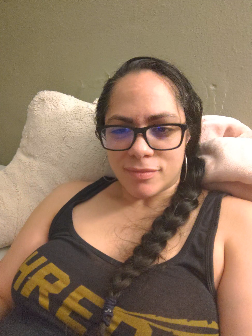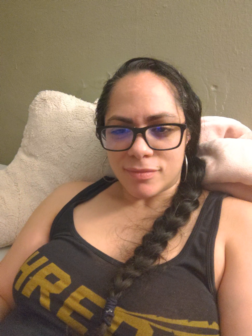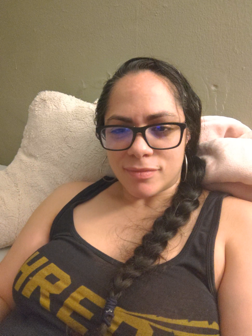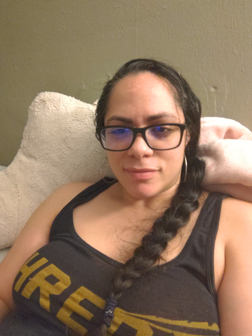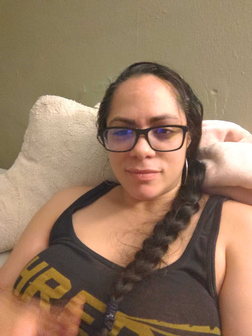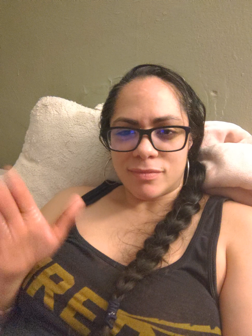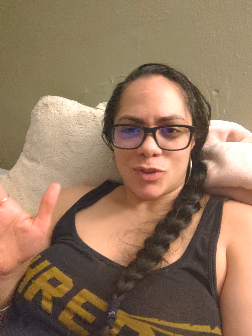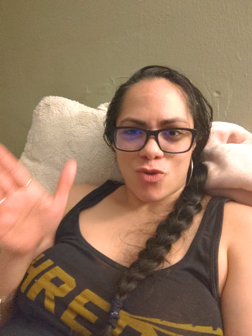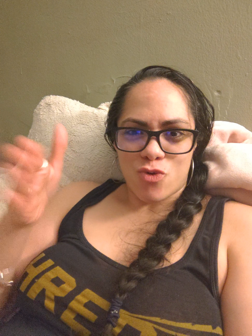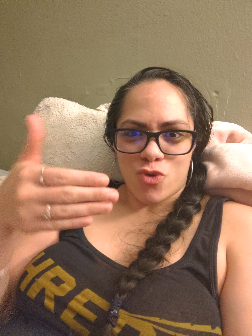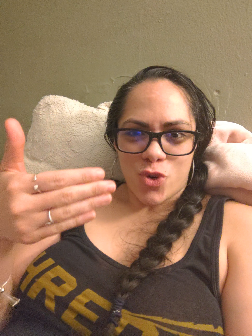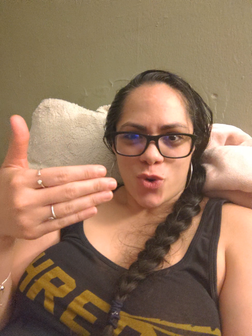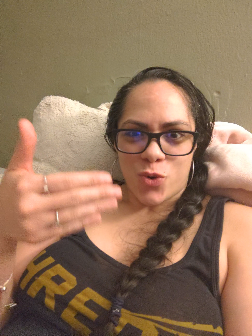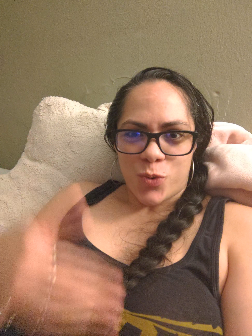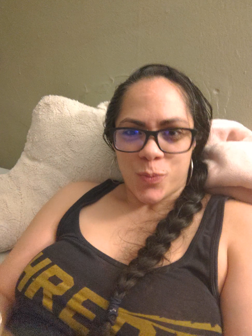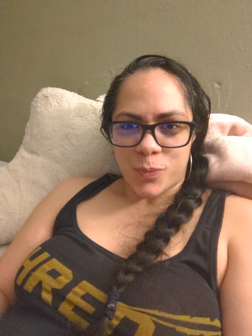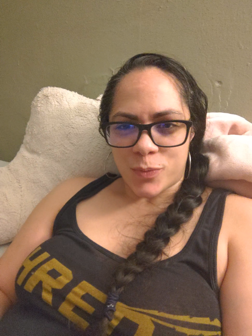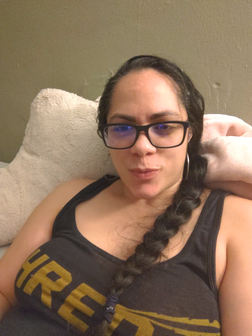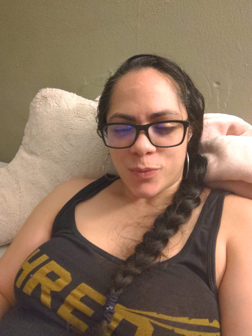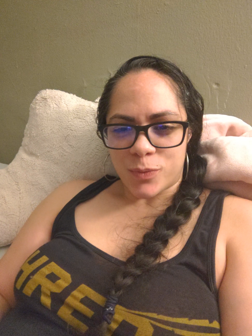room